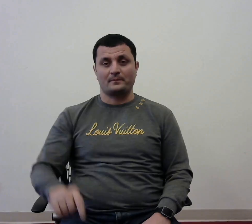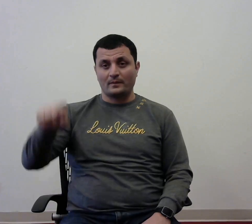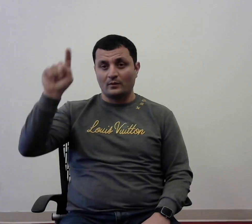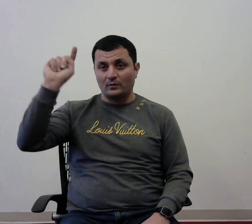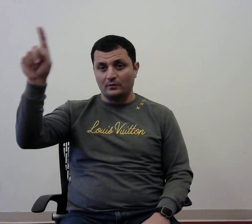O